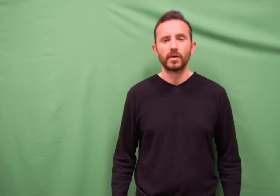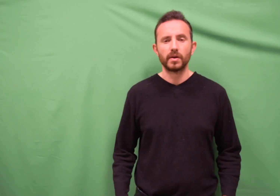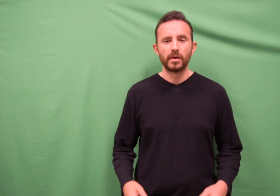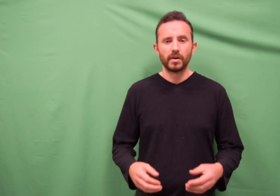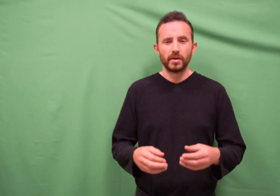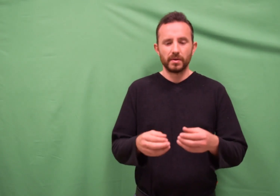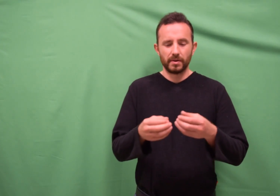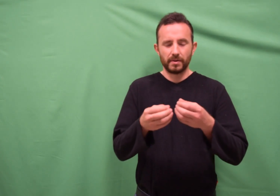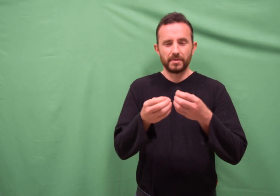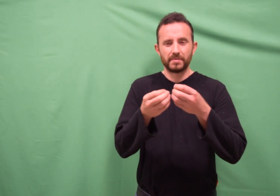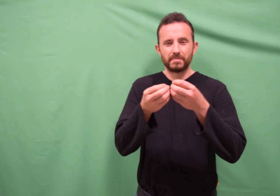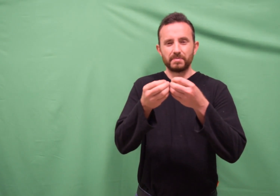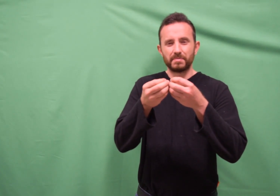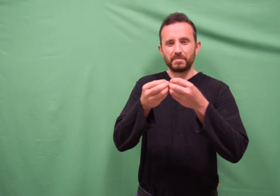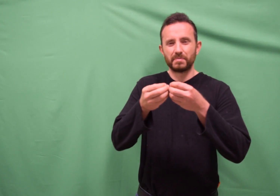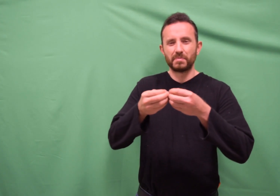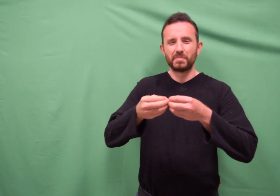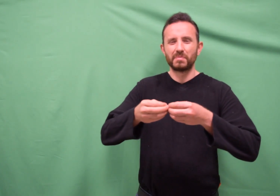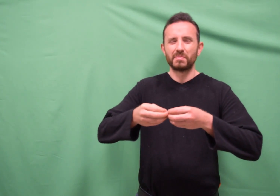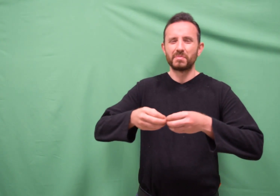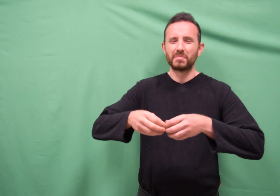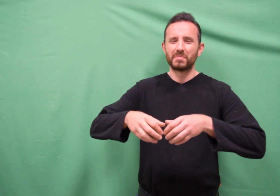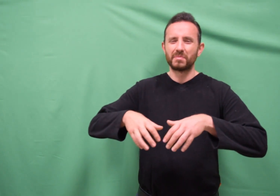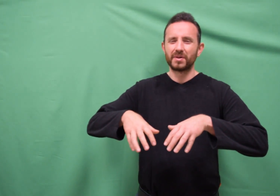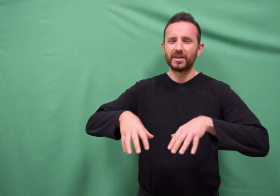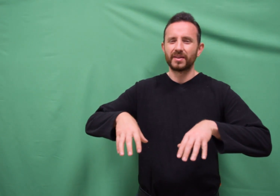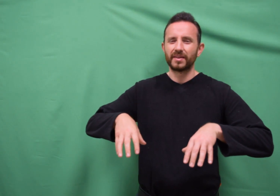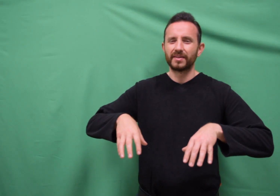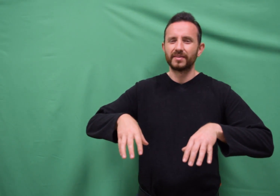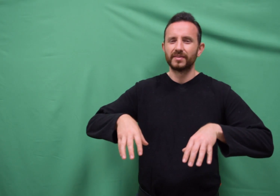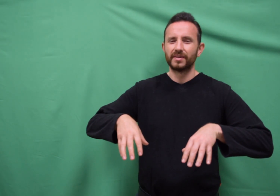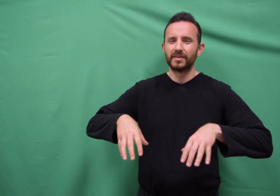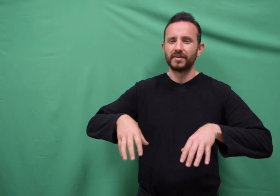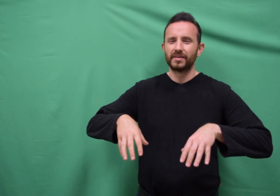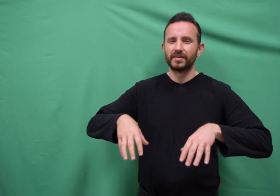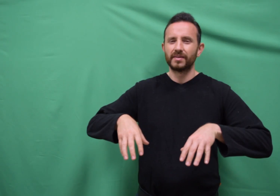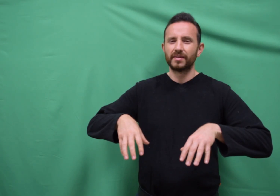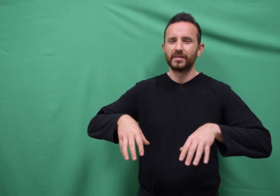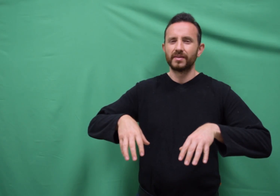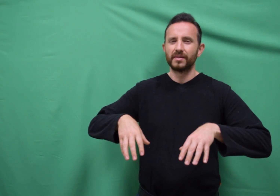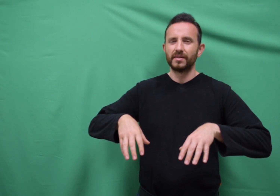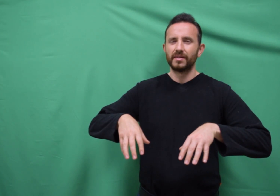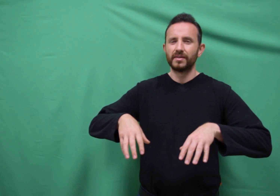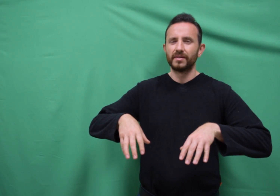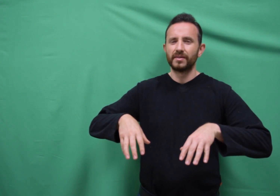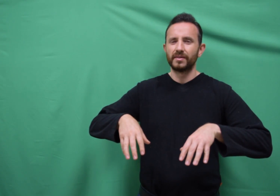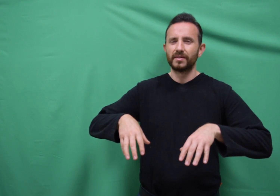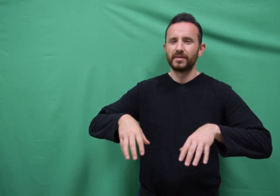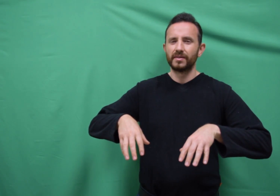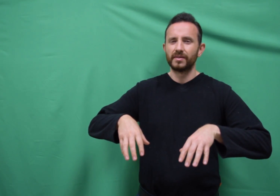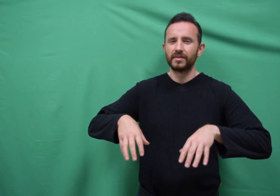perder